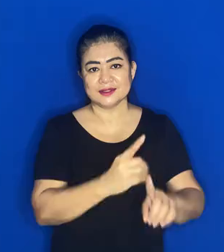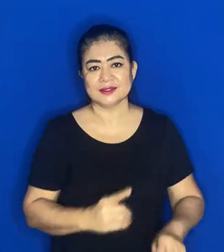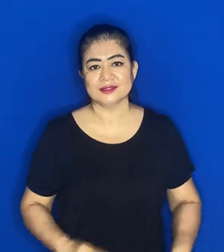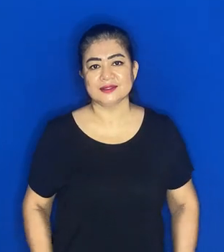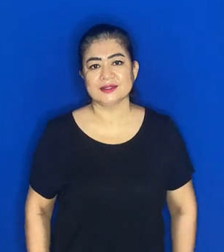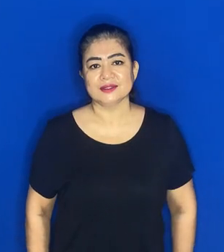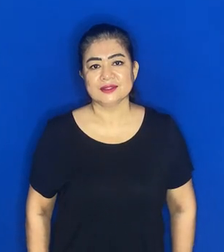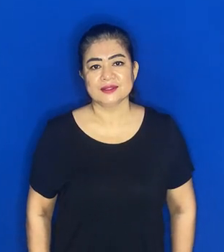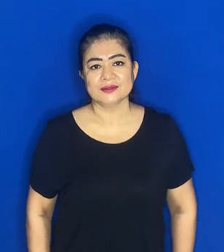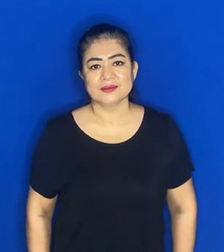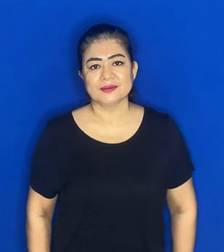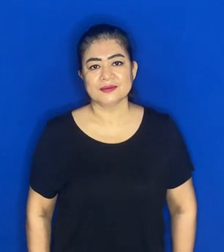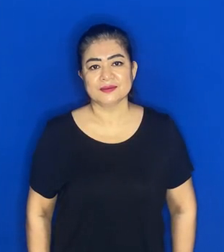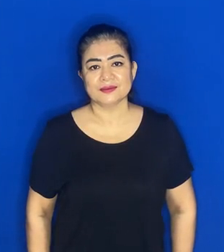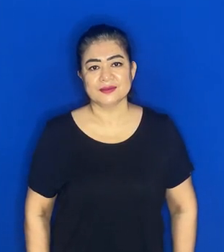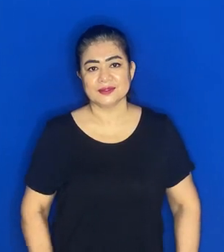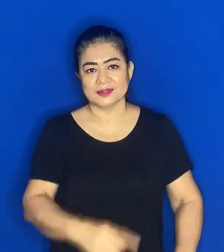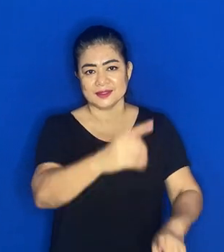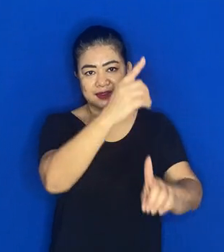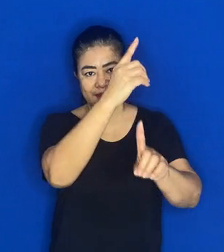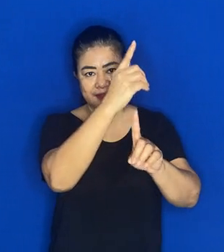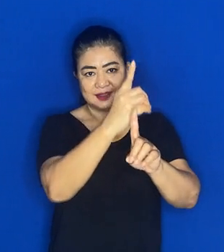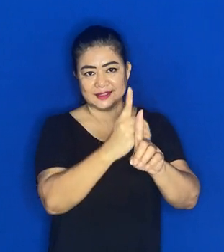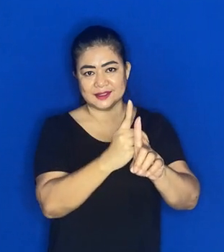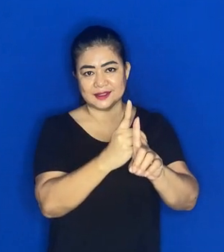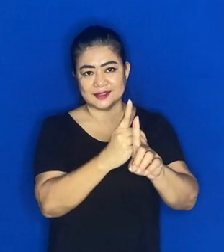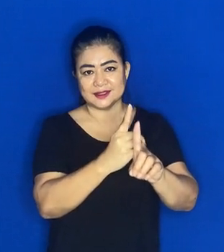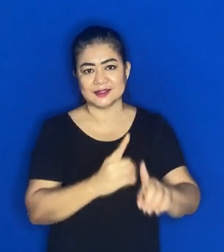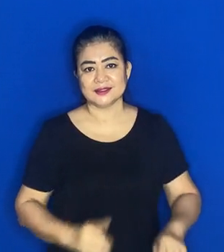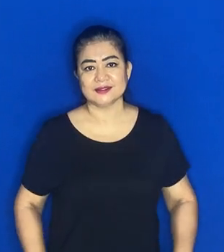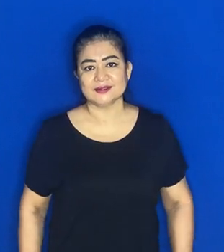december